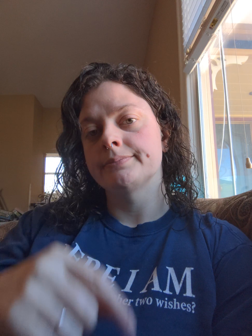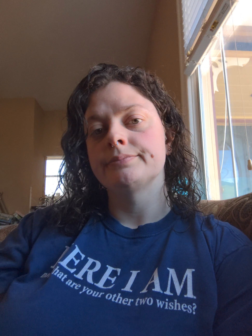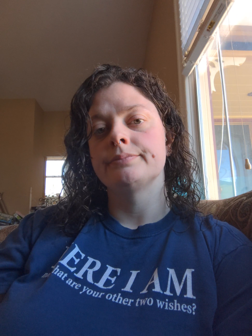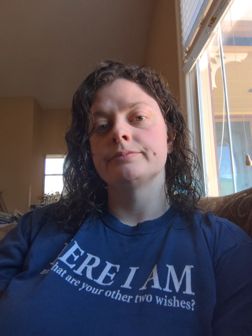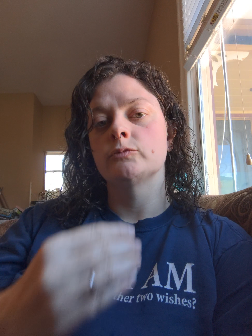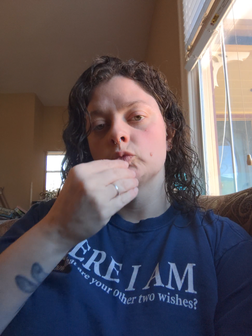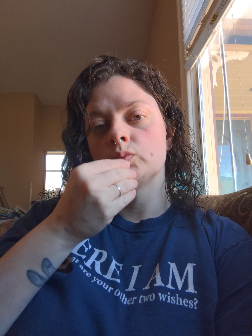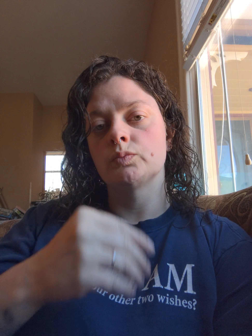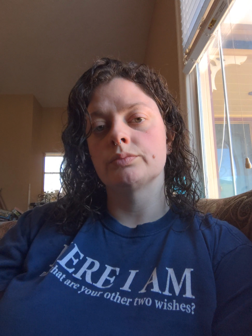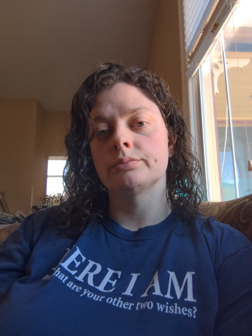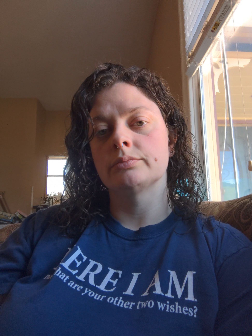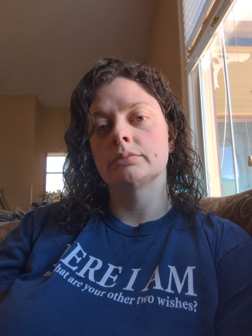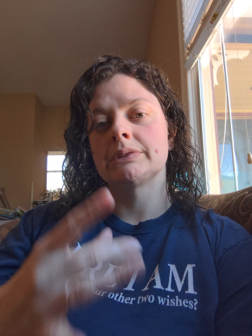food